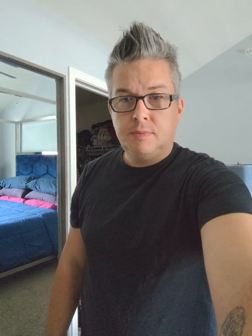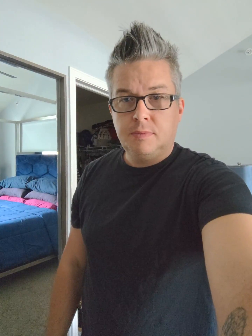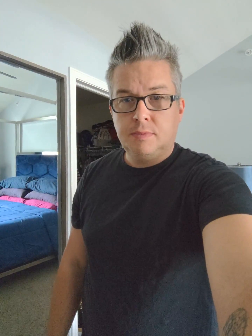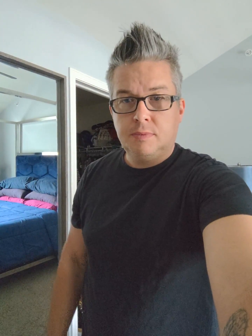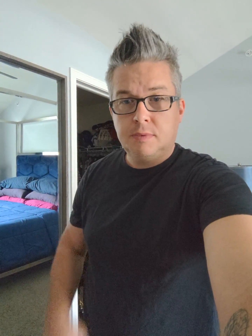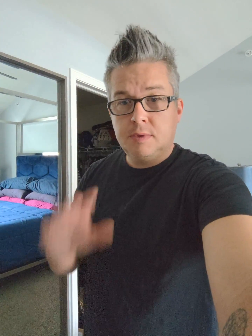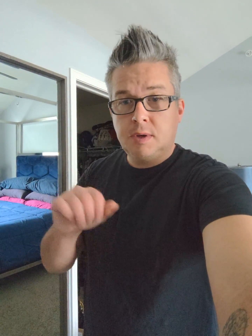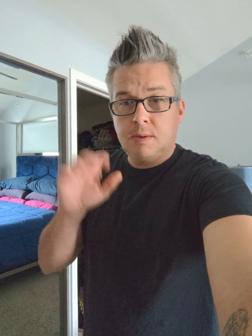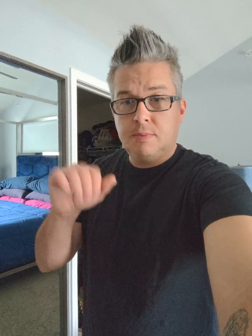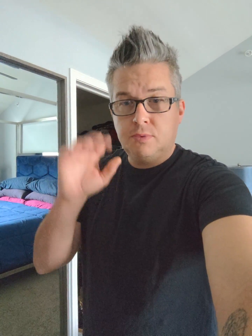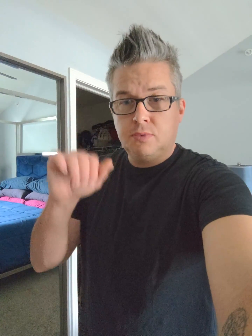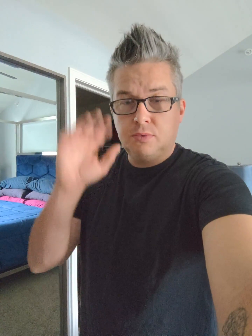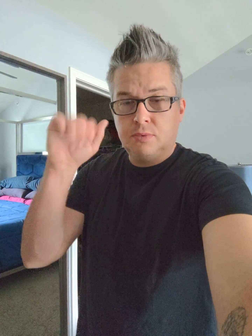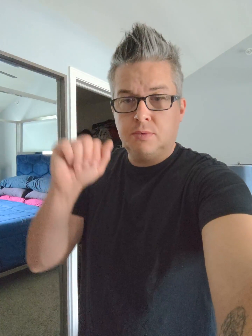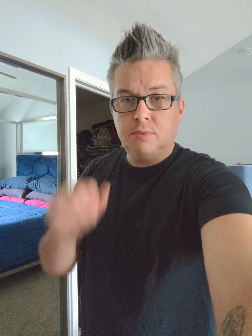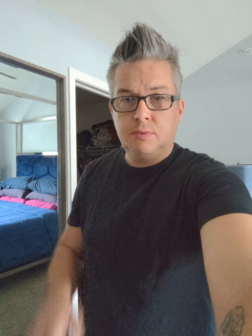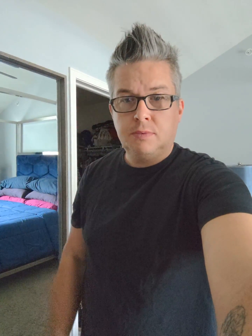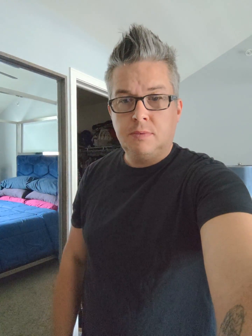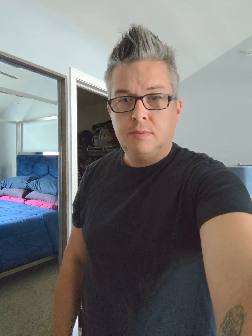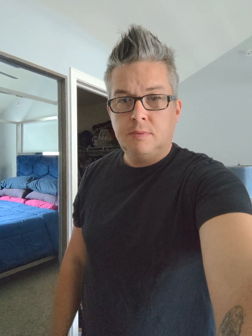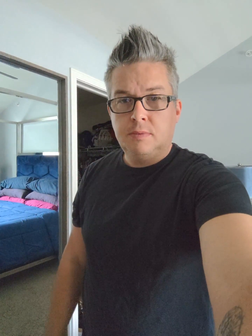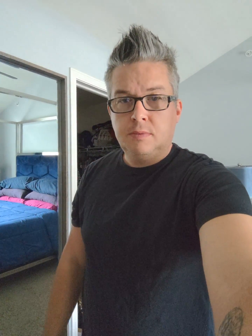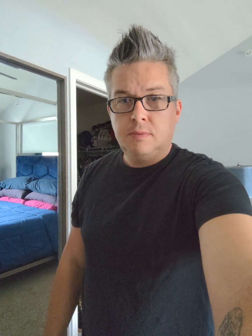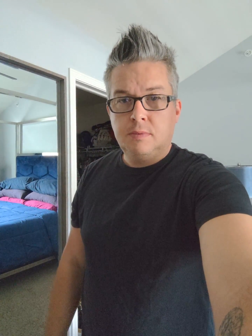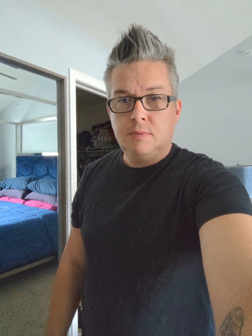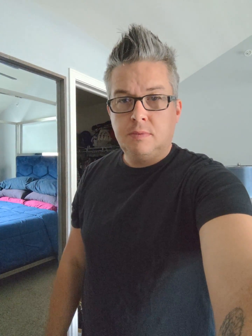ladder